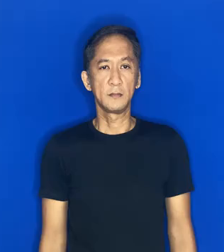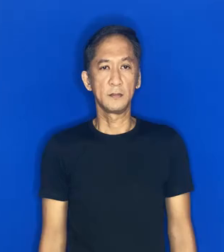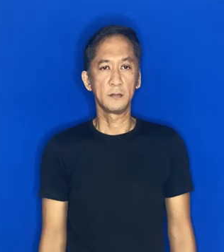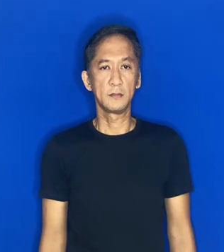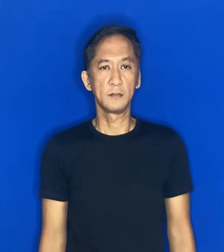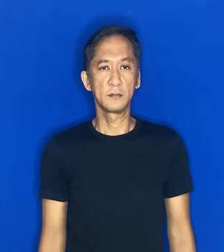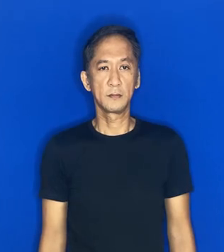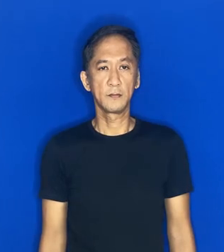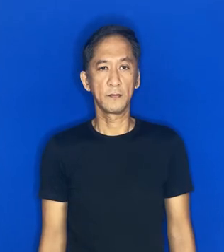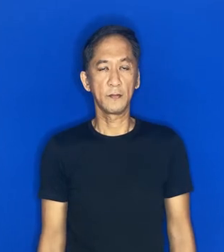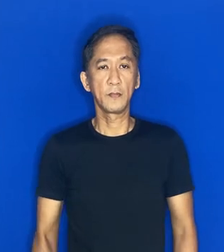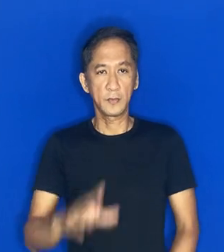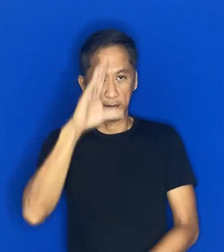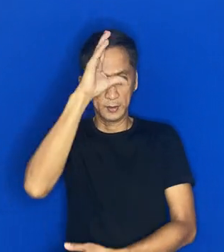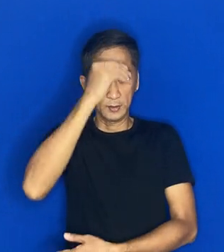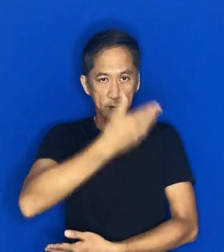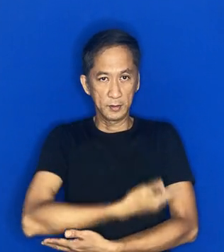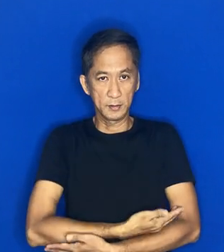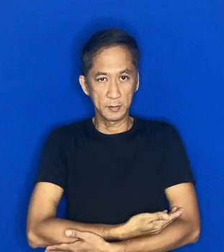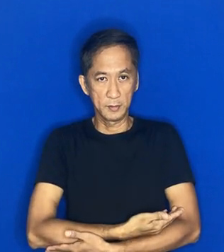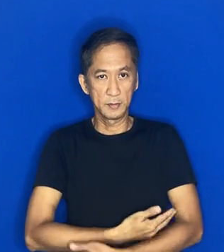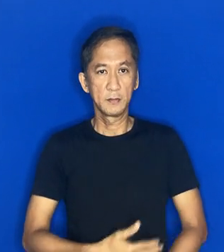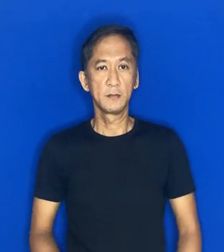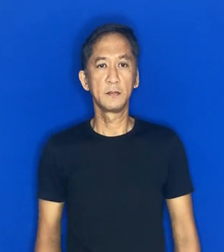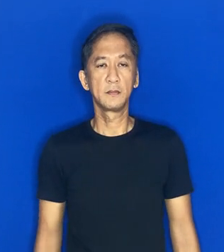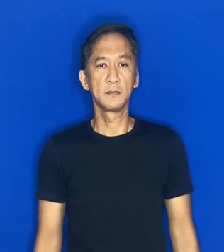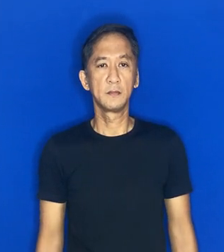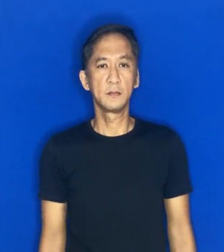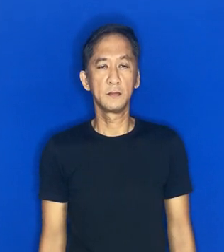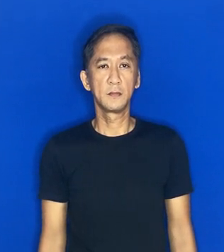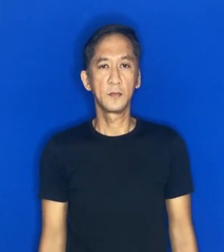son